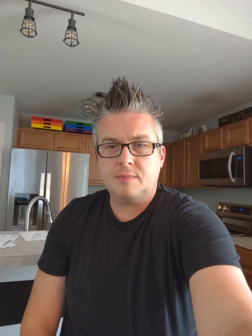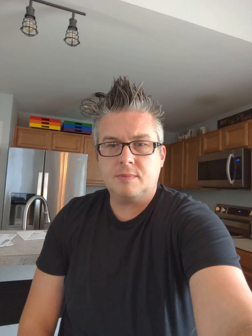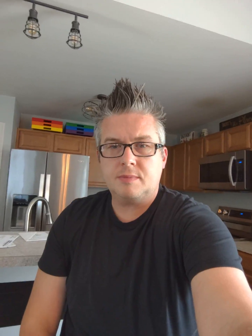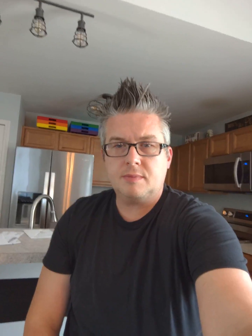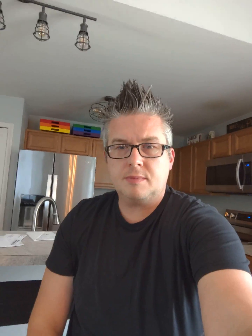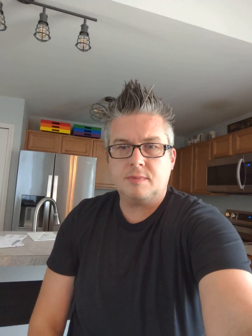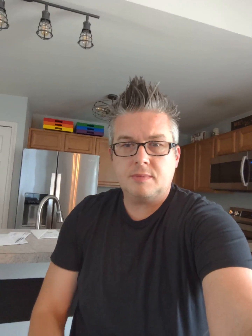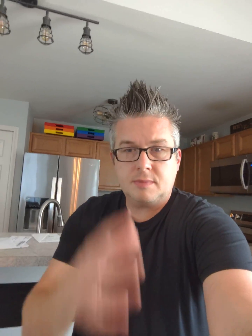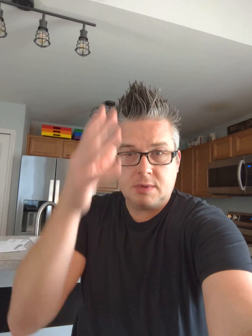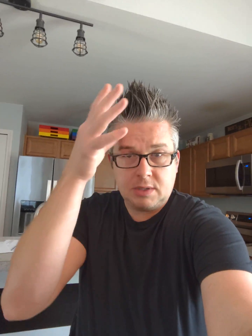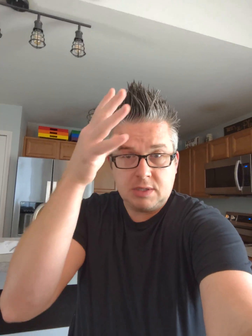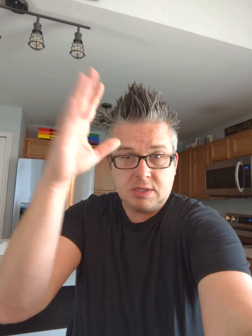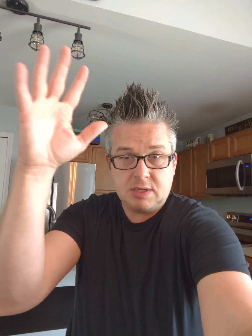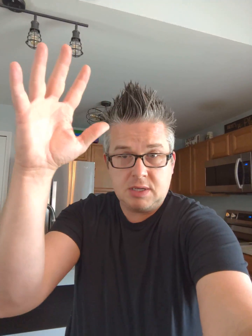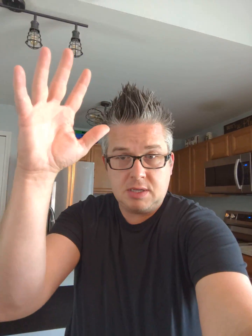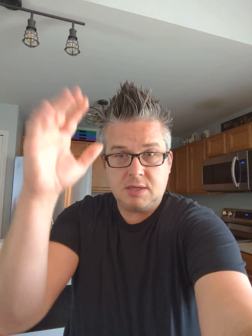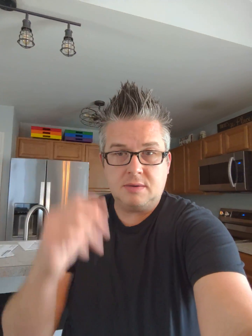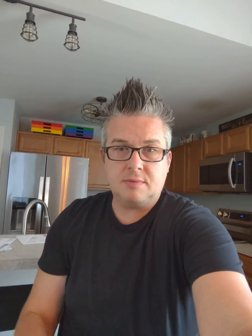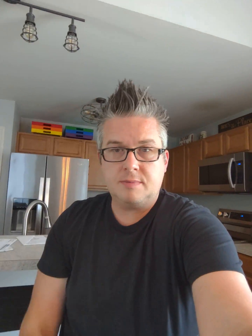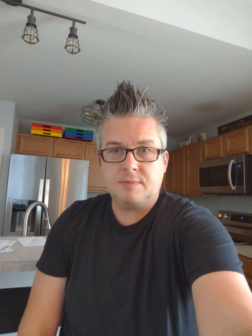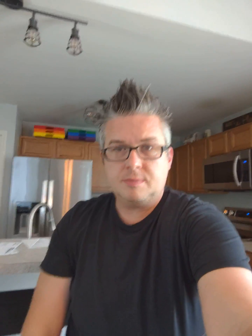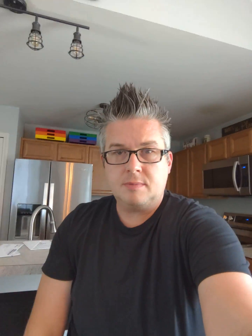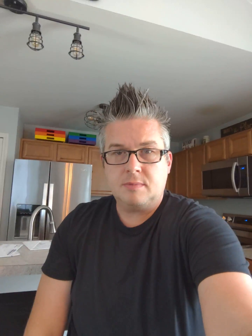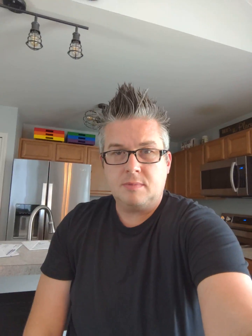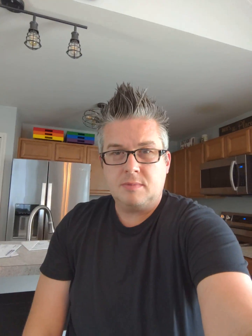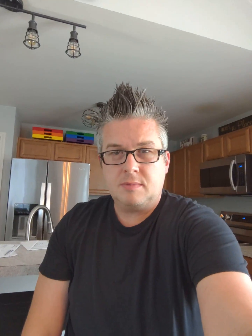deer